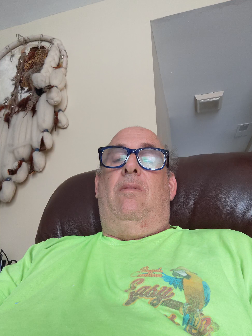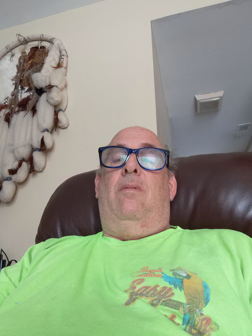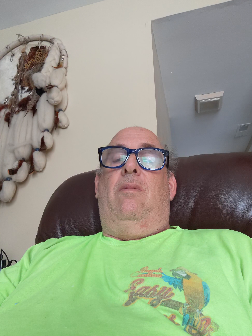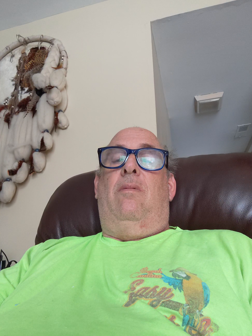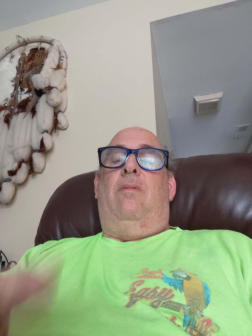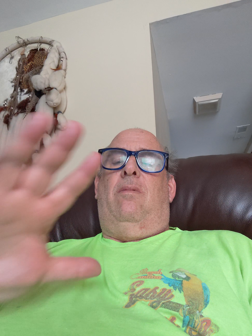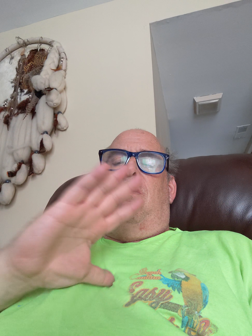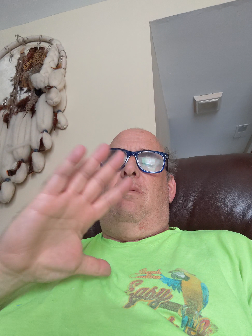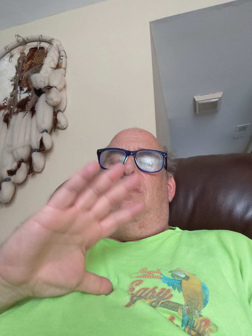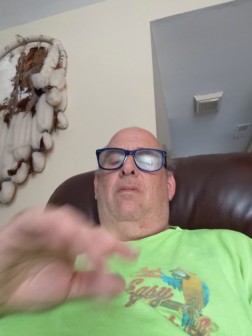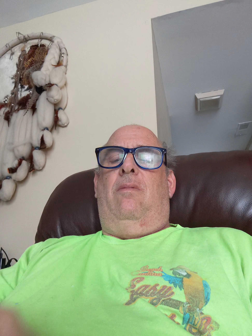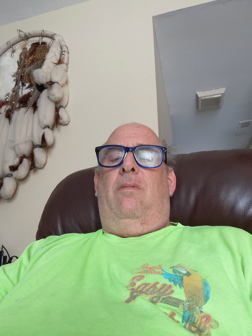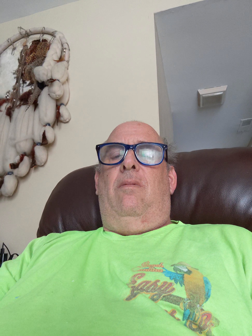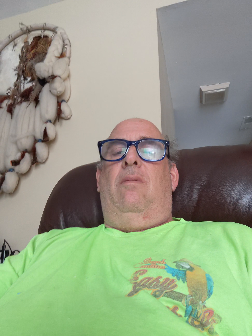fine